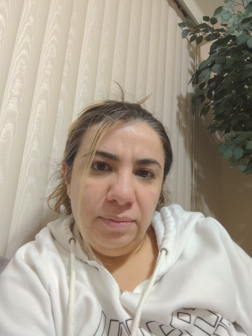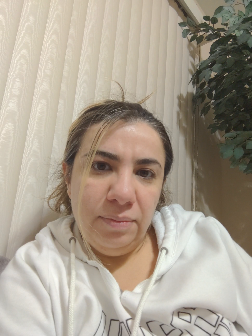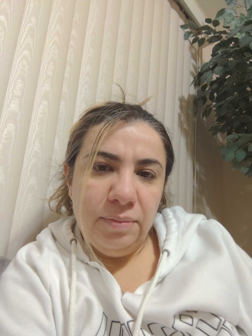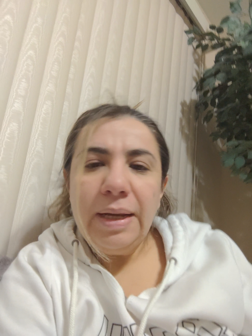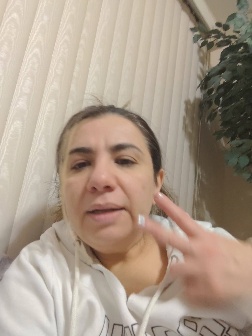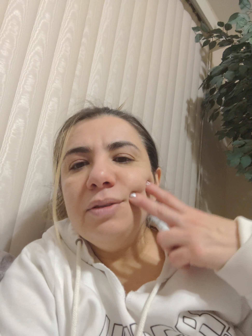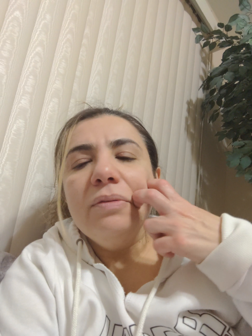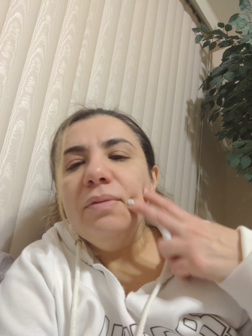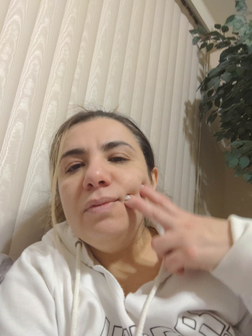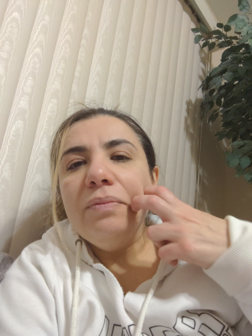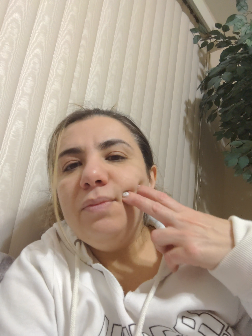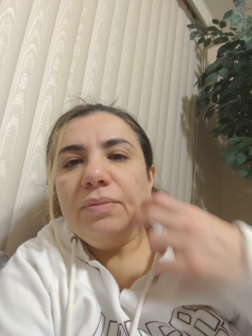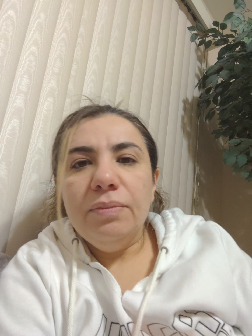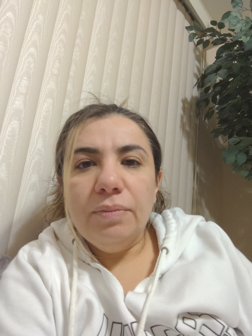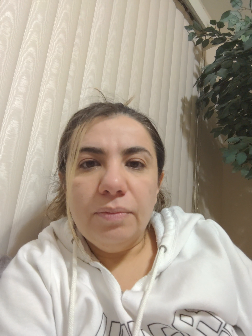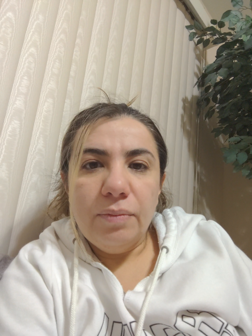gum